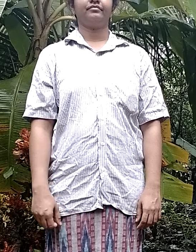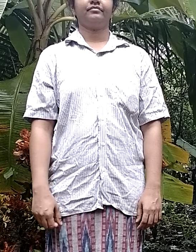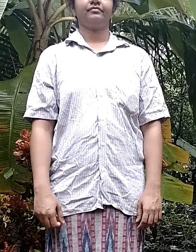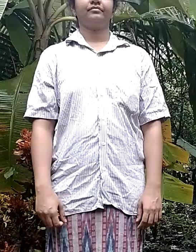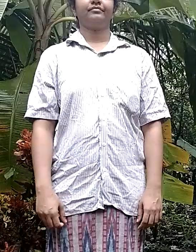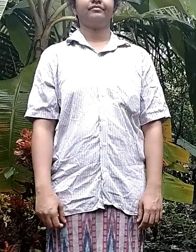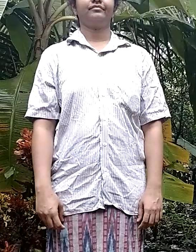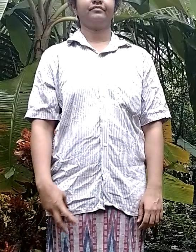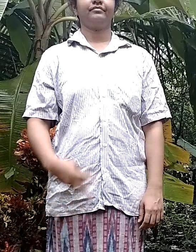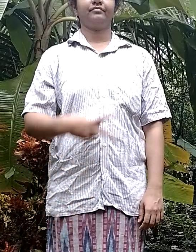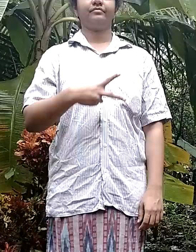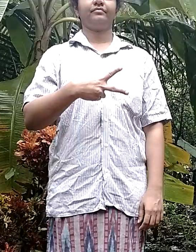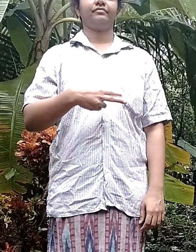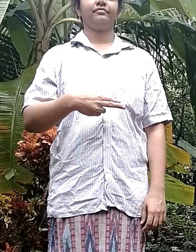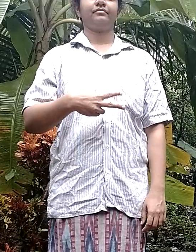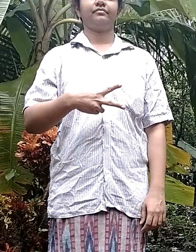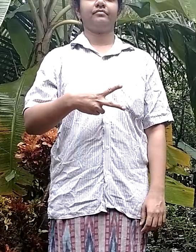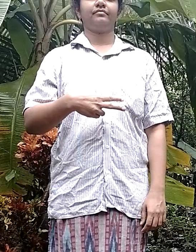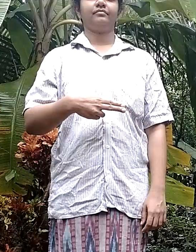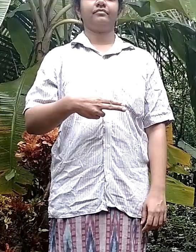Cut